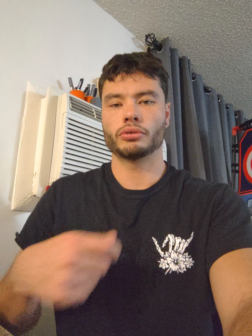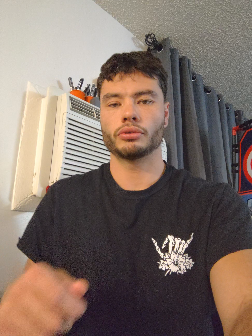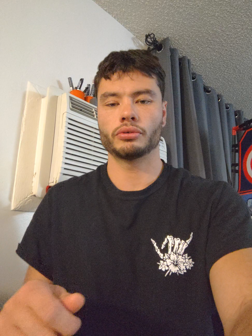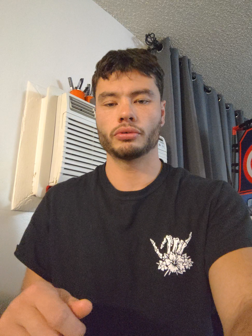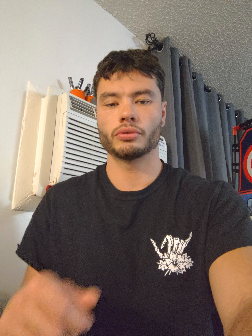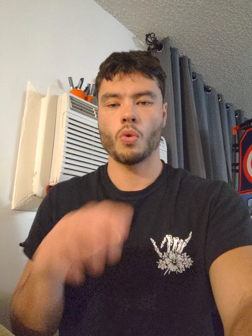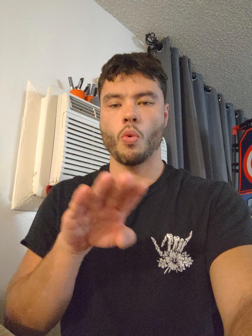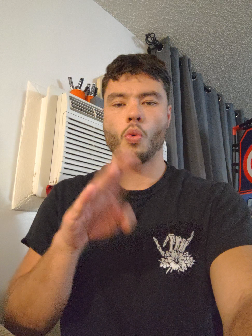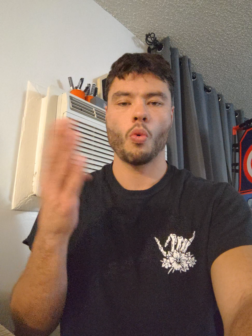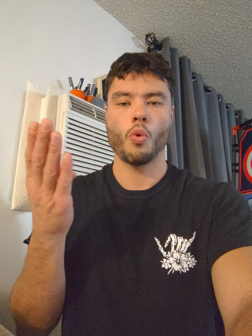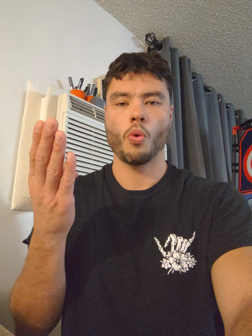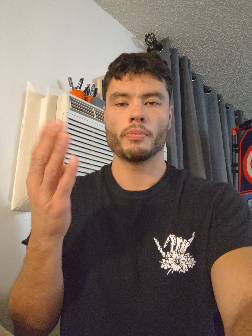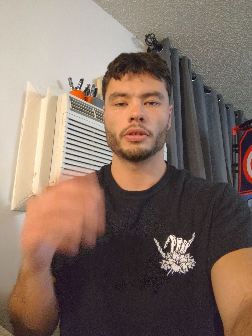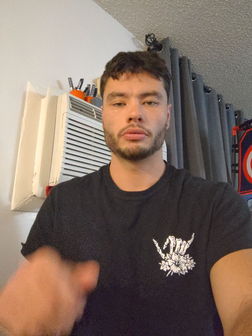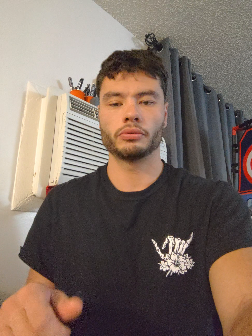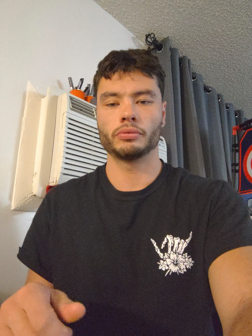open